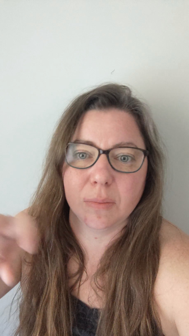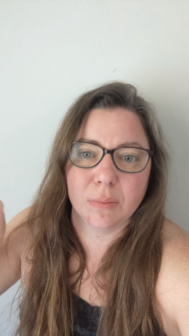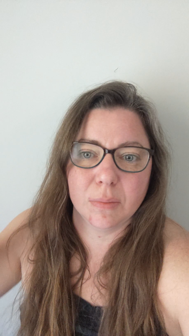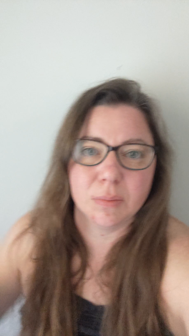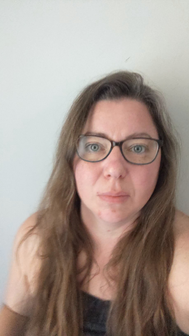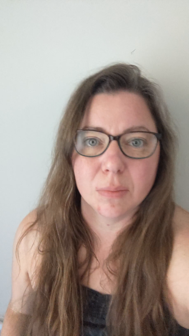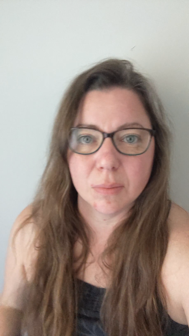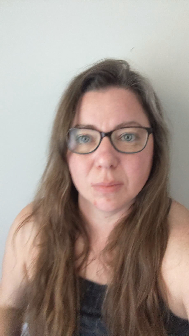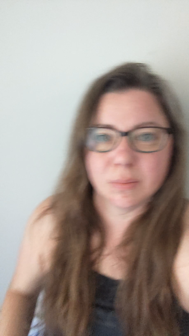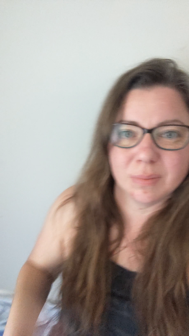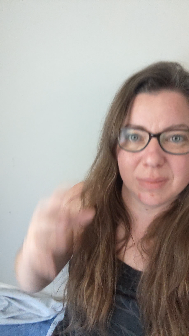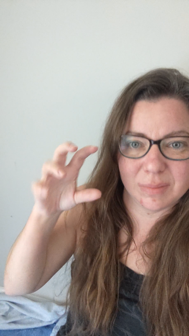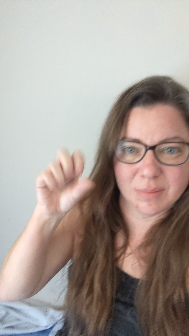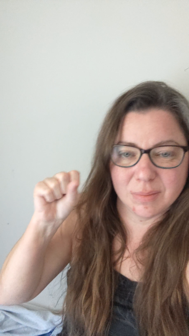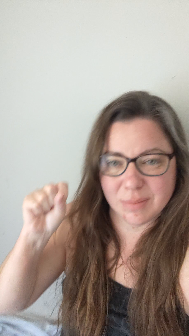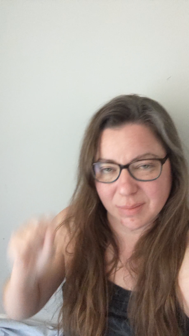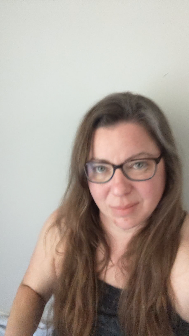catch